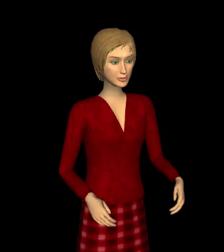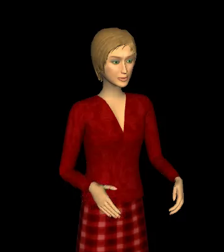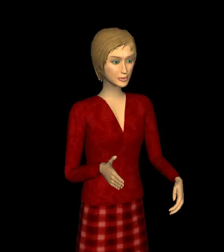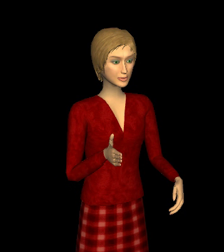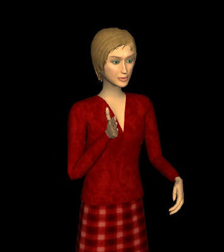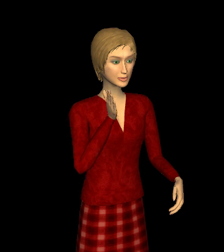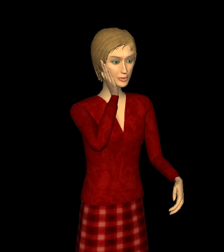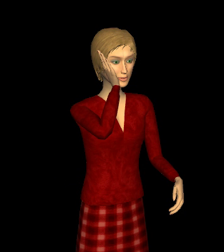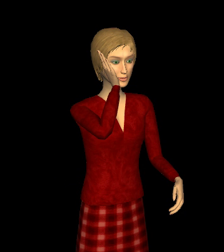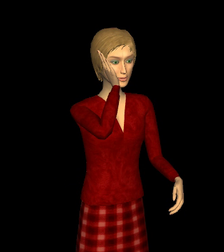ينام